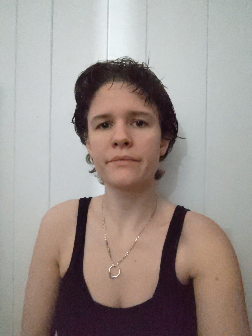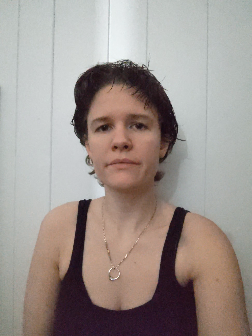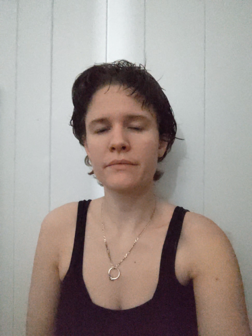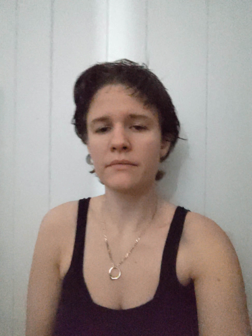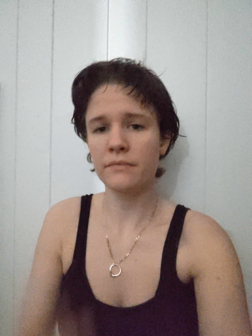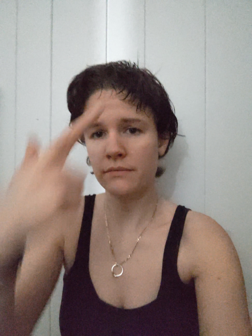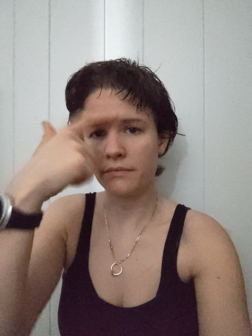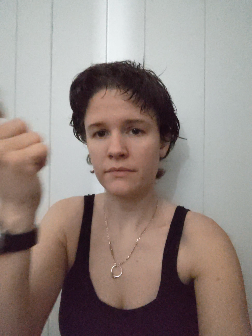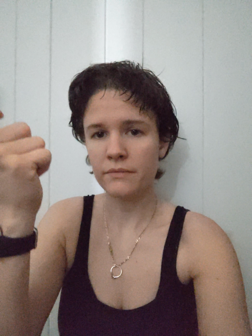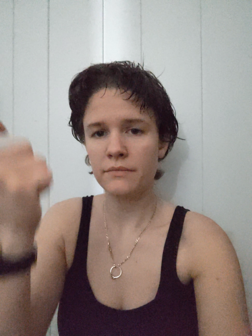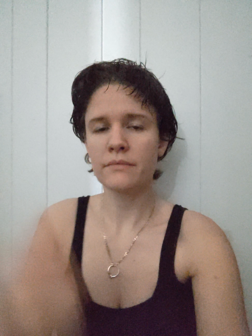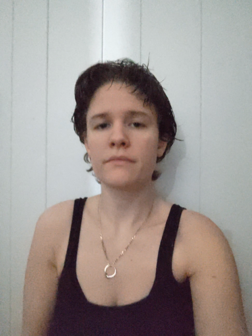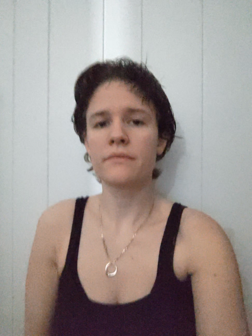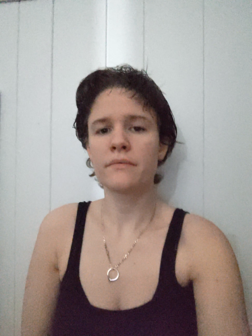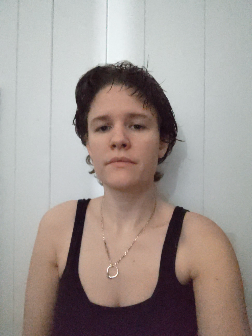because